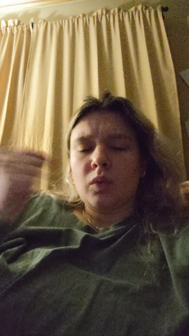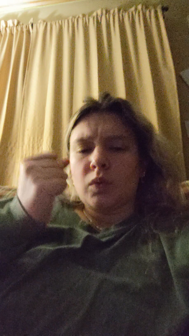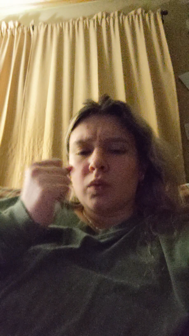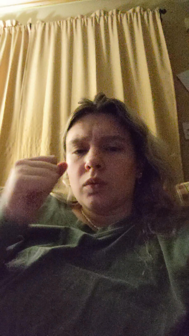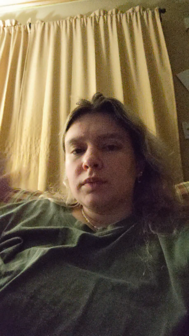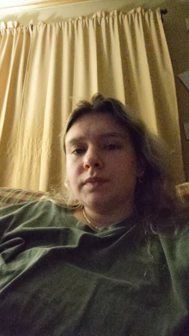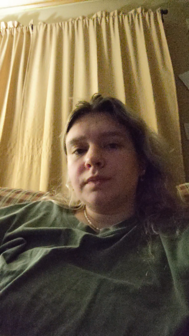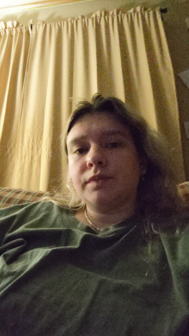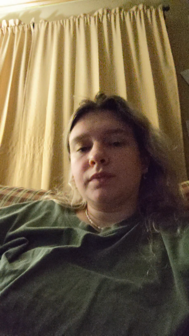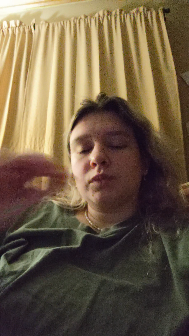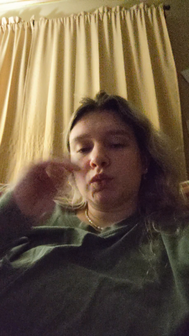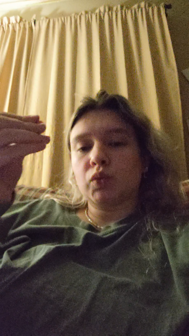none